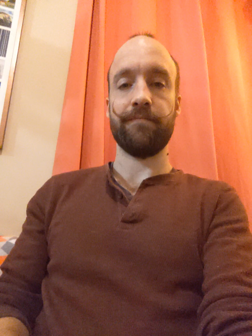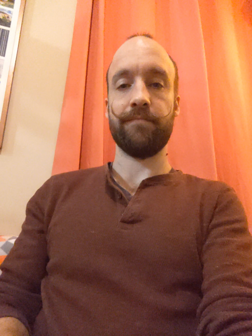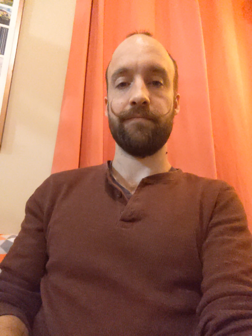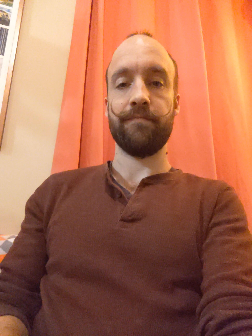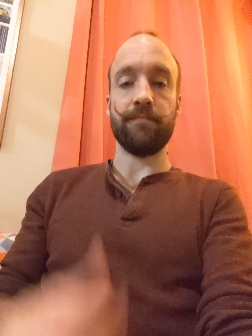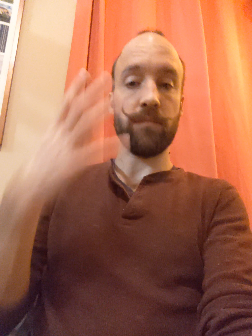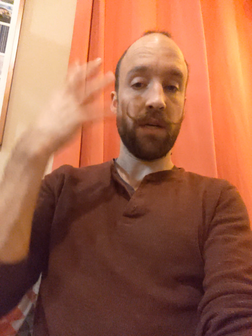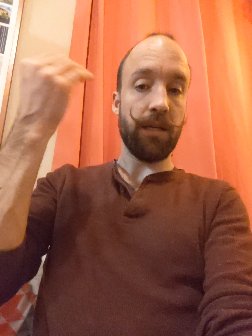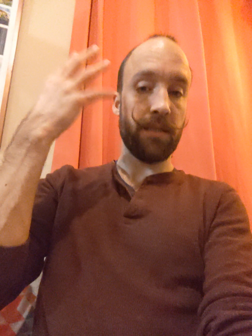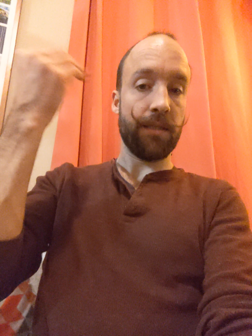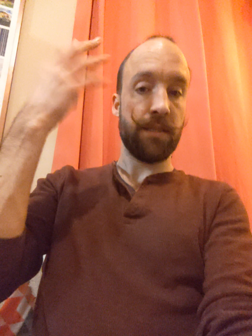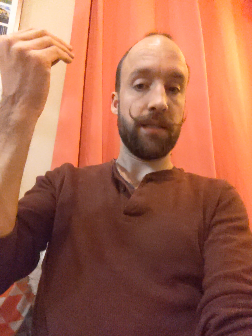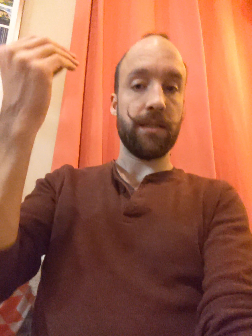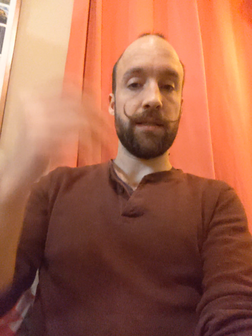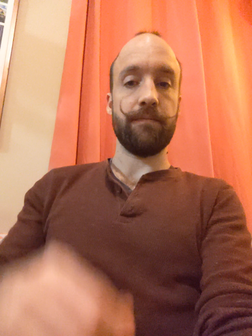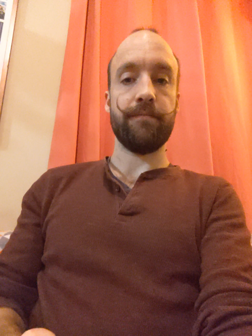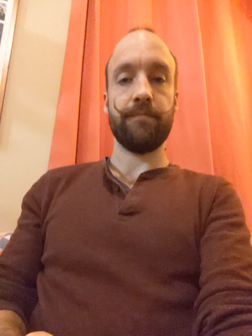outside